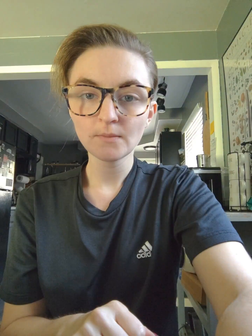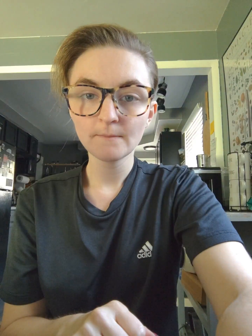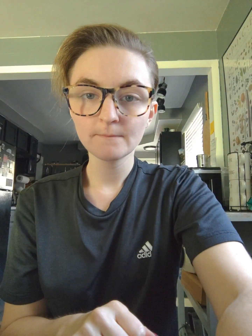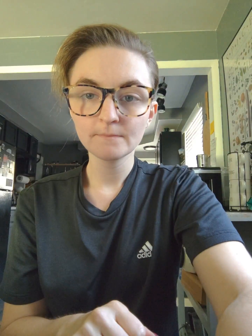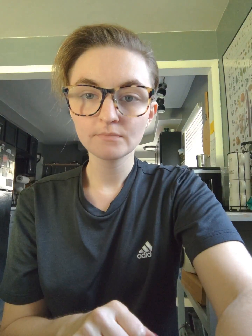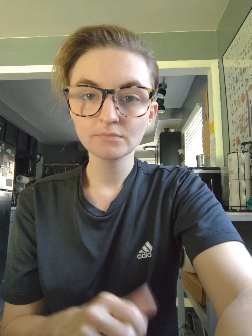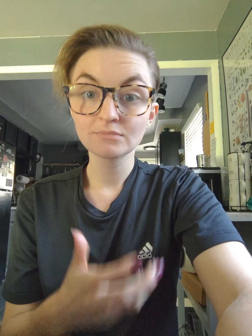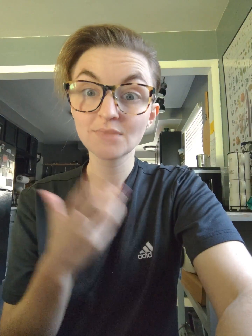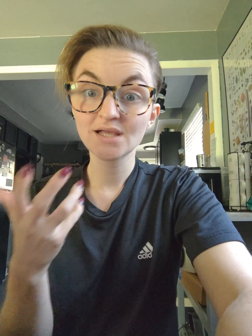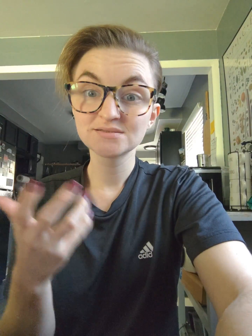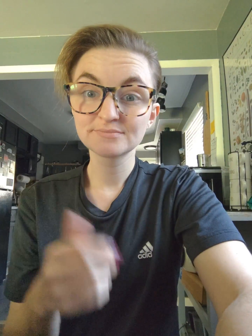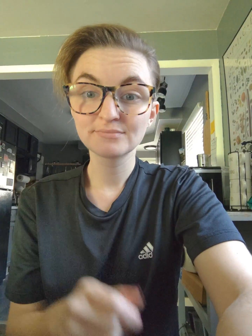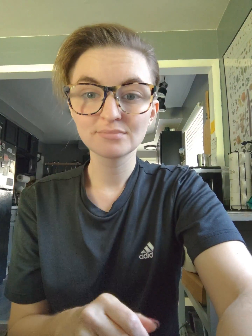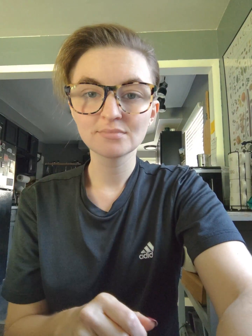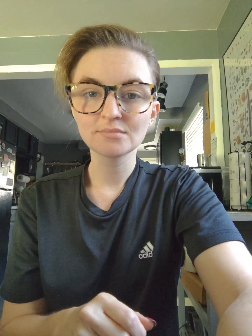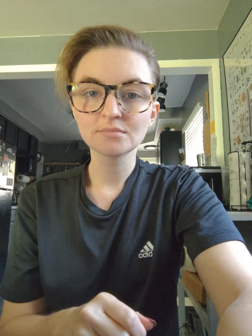a lot